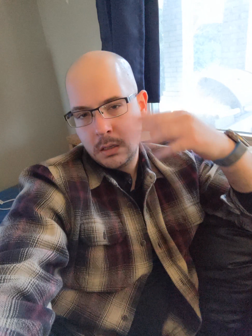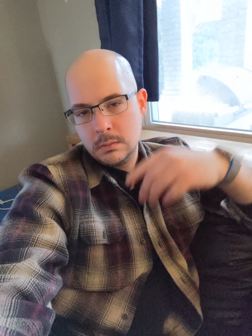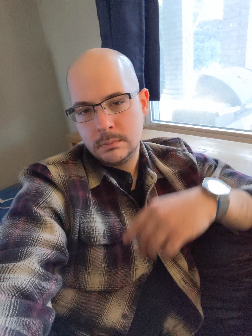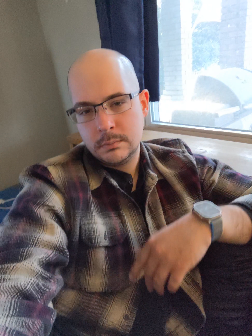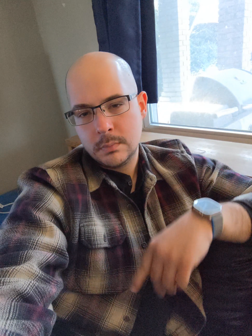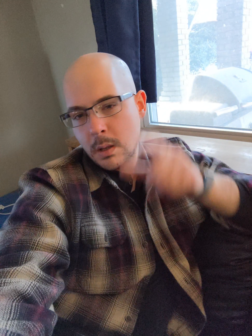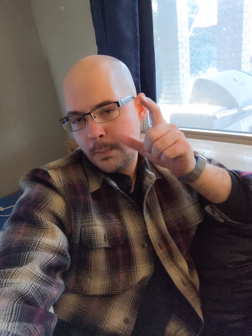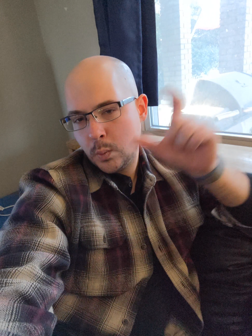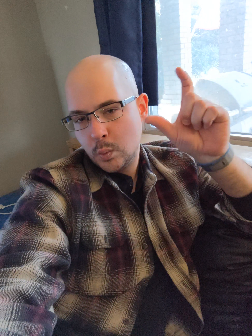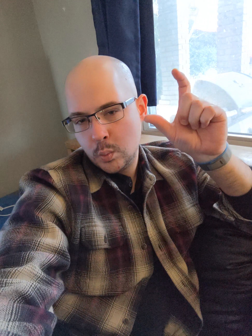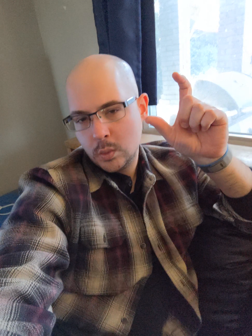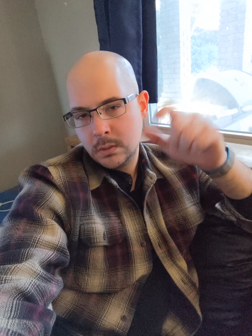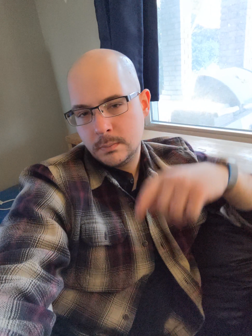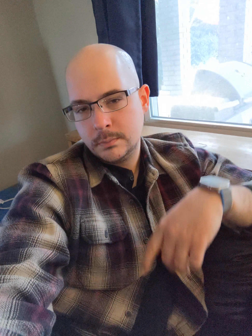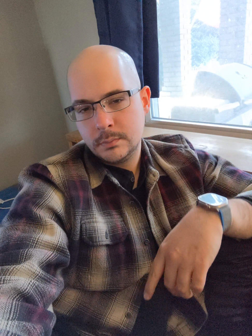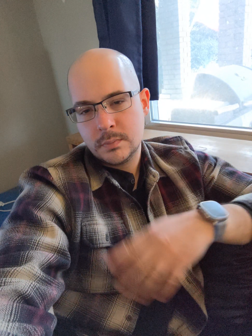moon